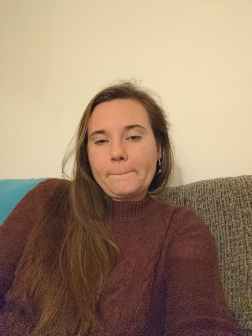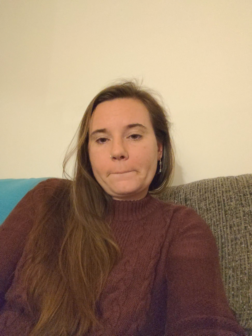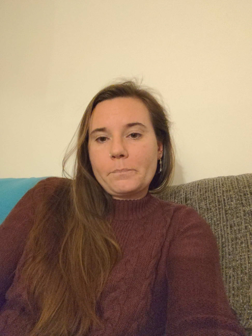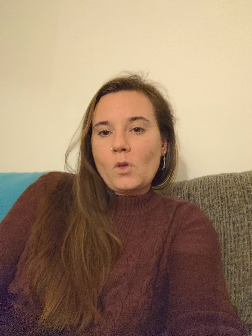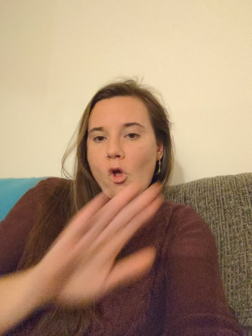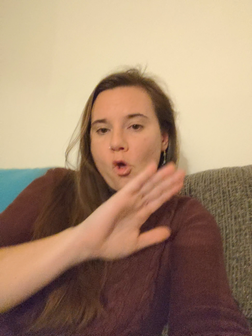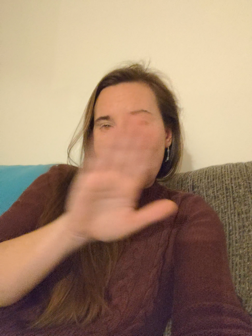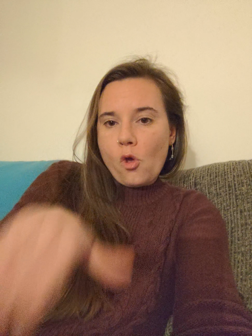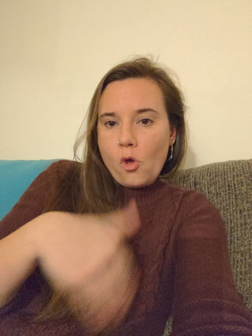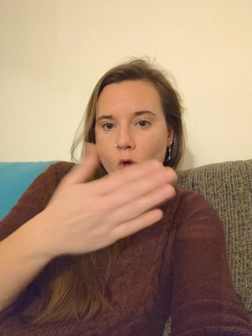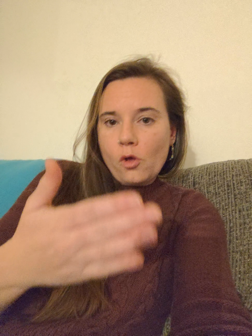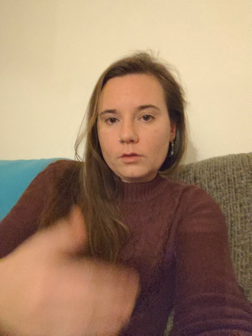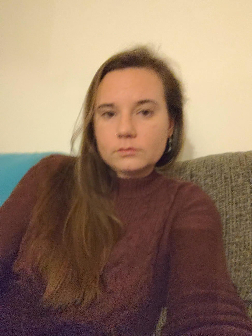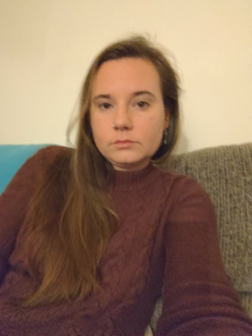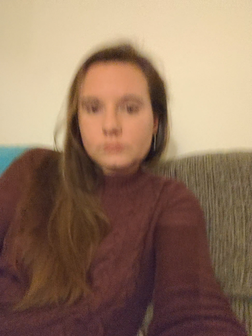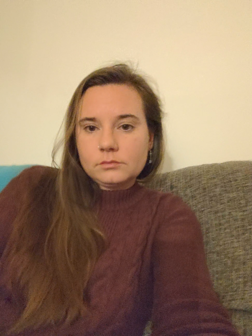all